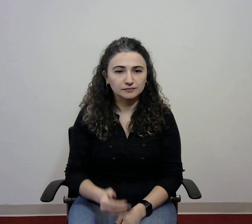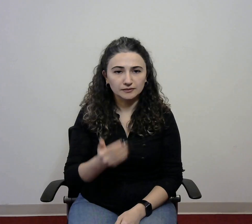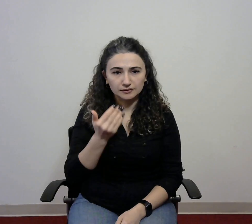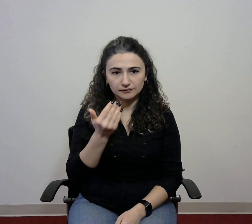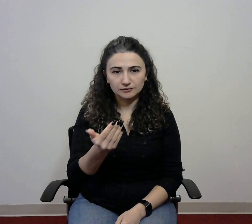siz